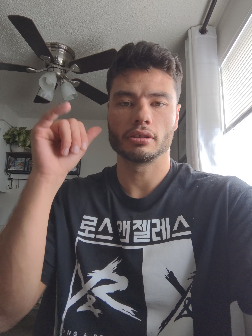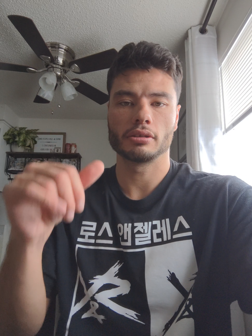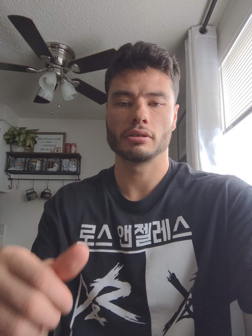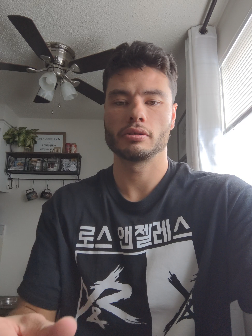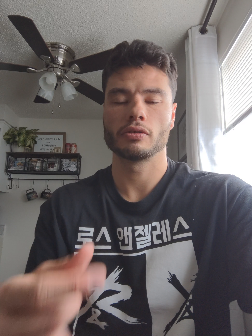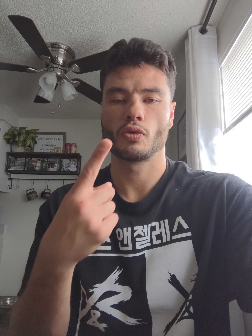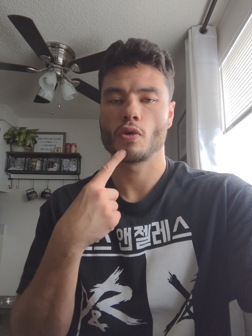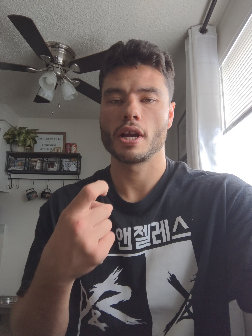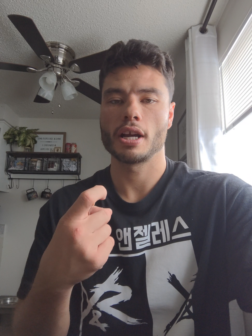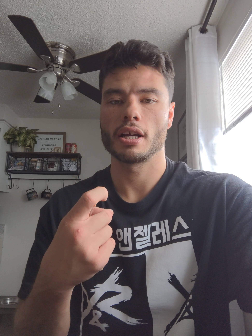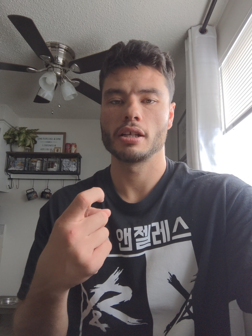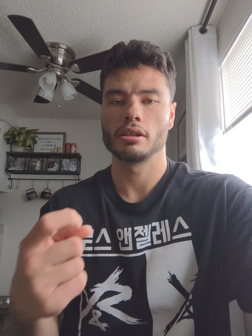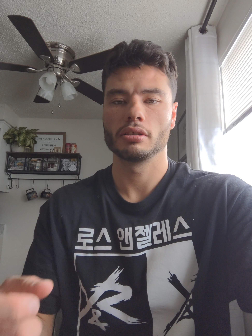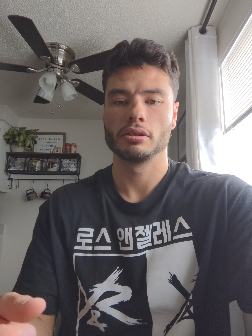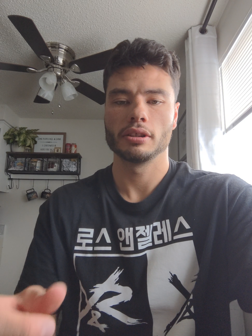red